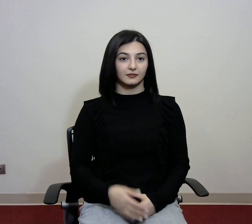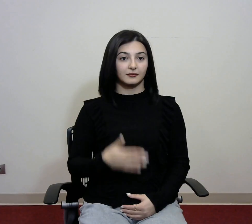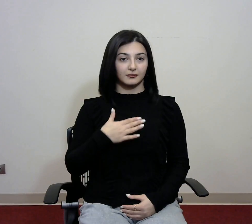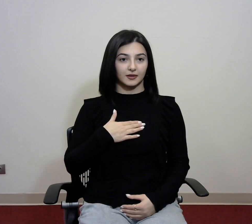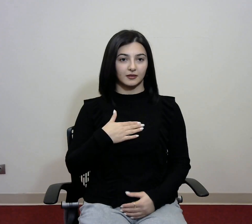mən